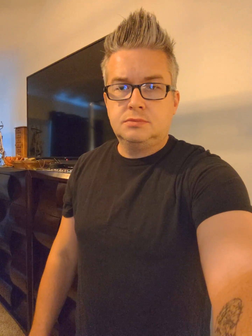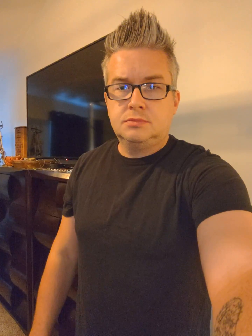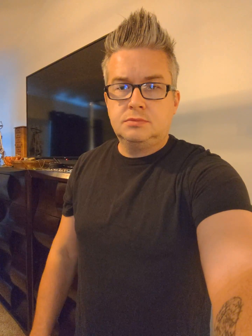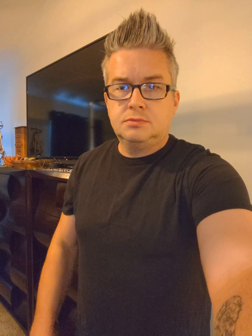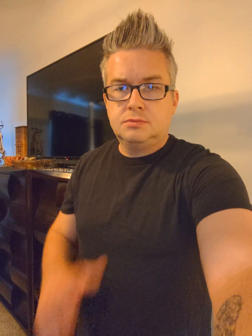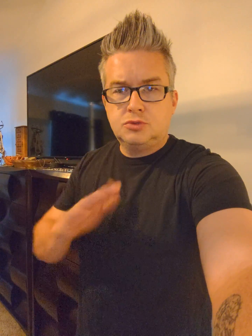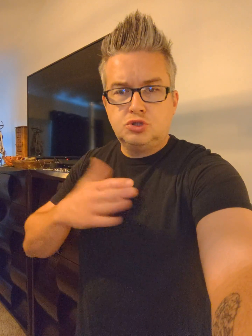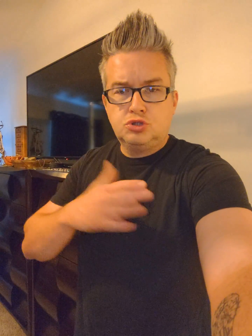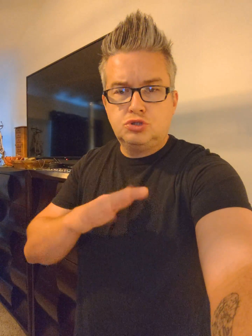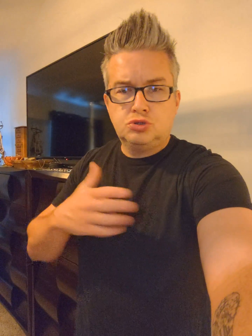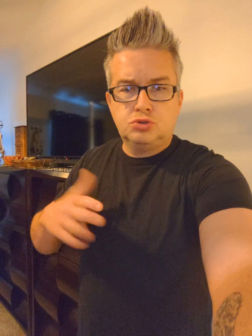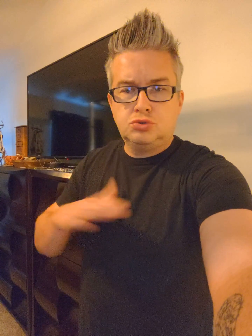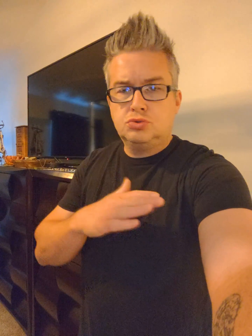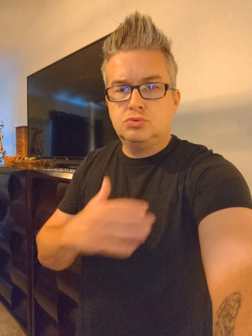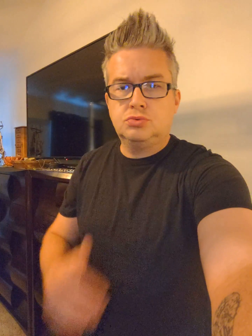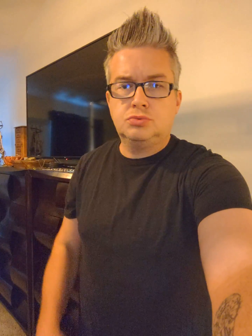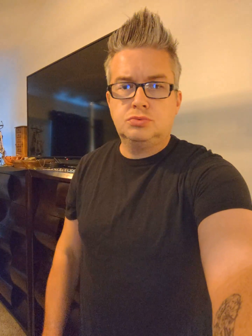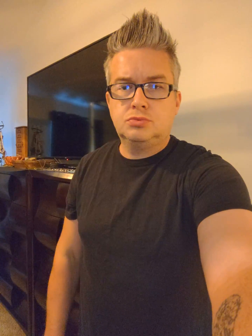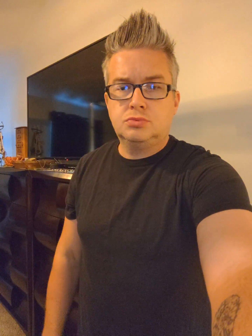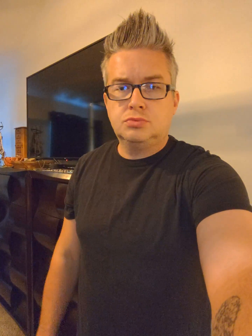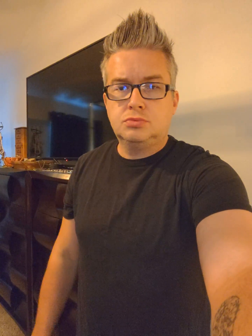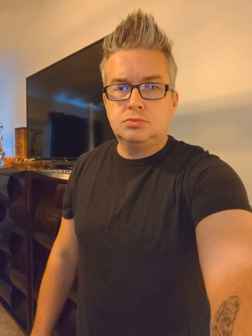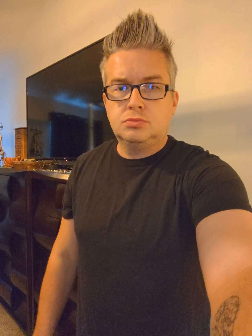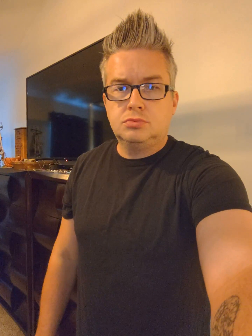cook